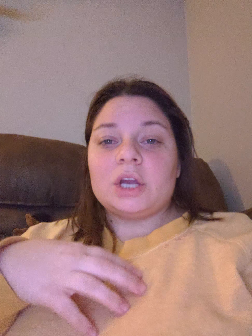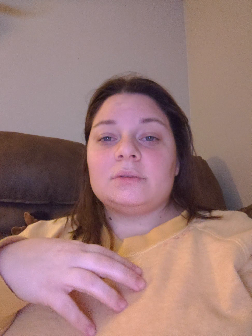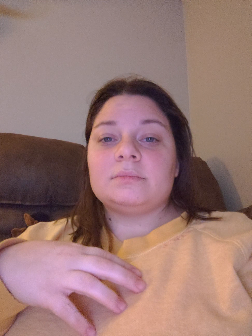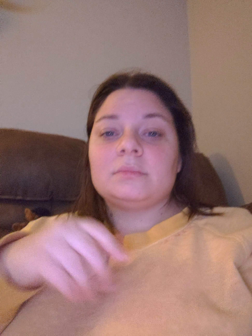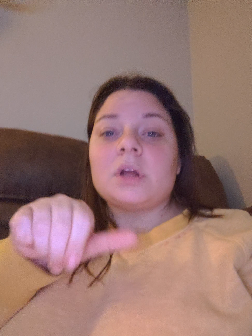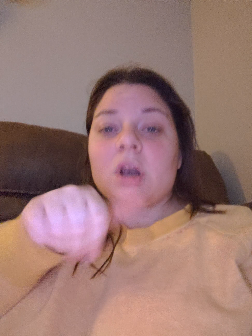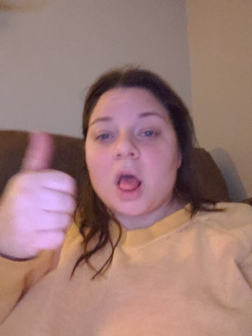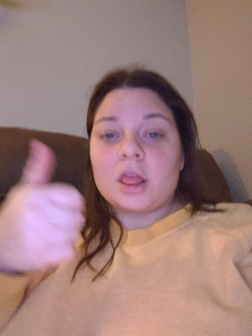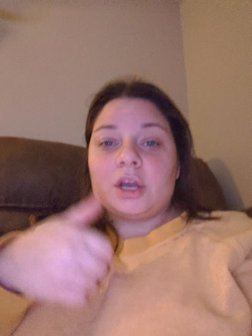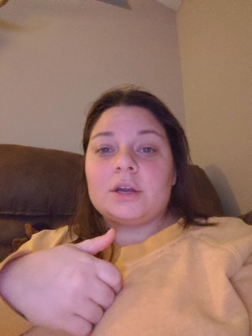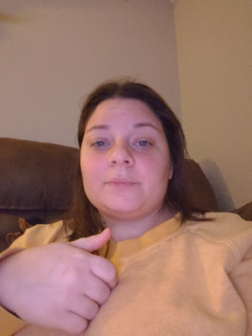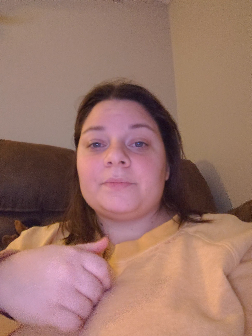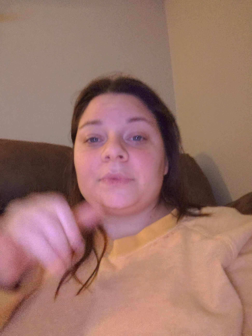another